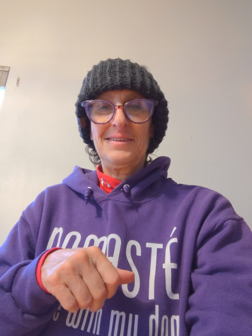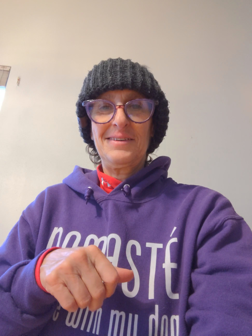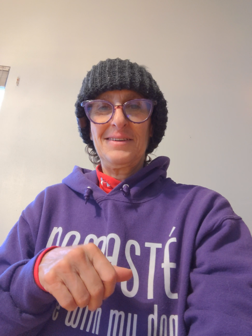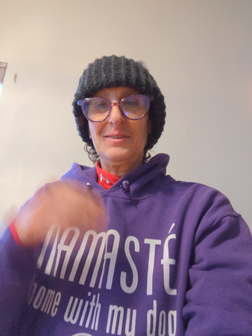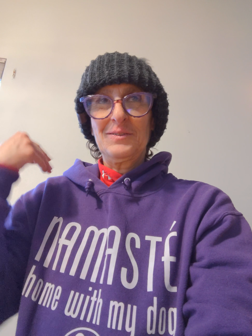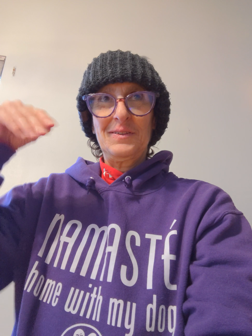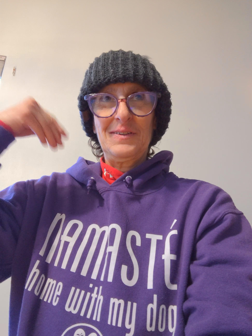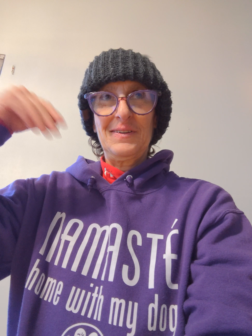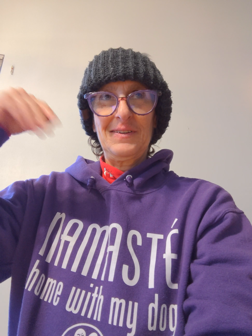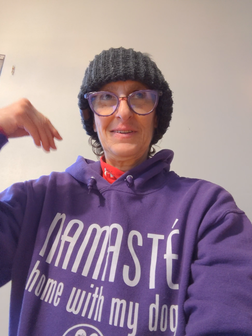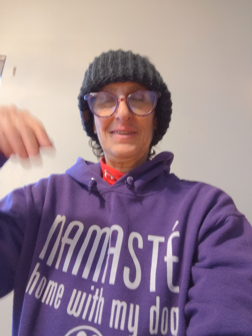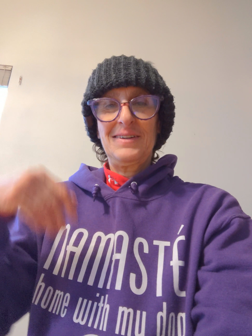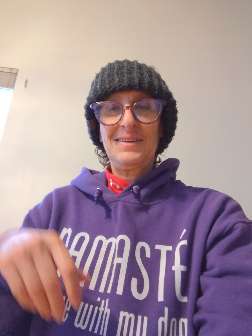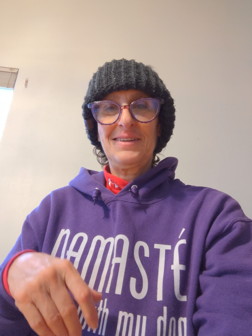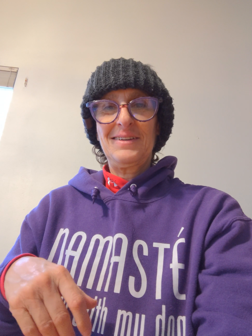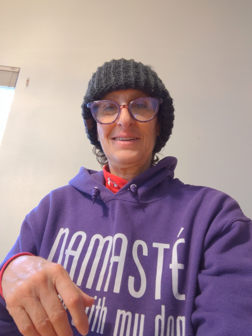store